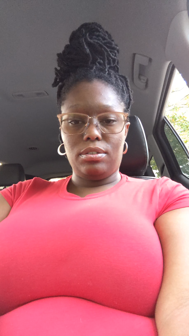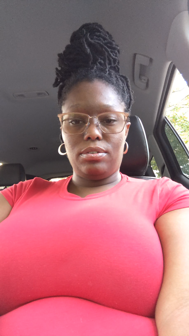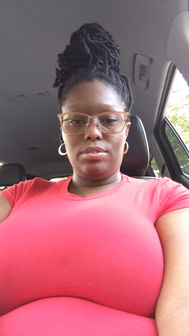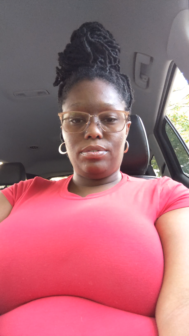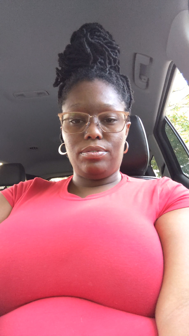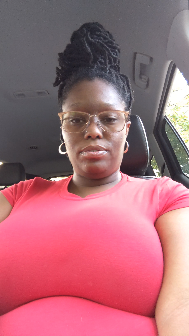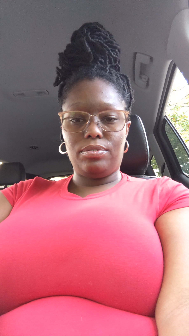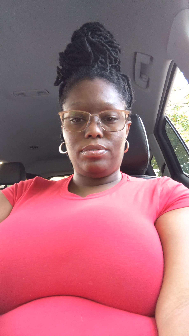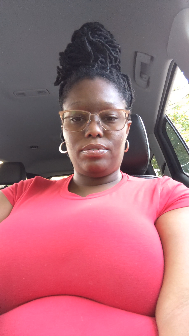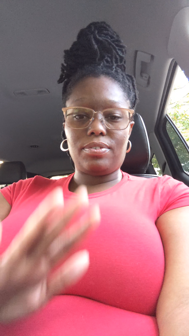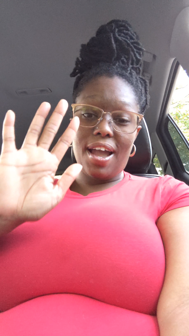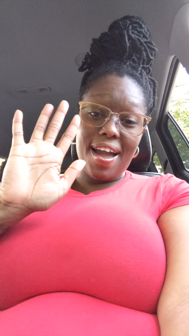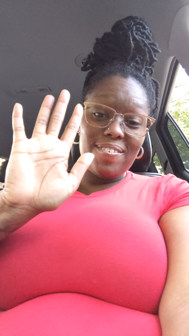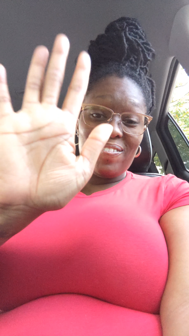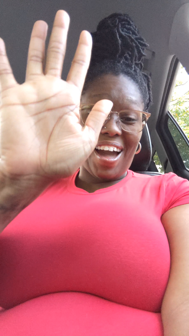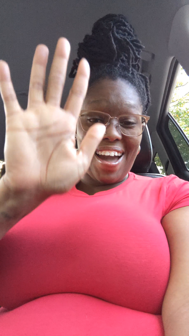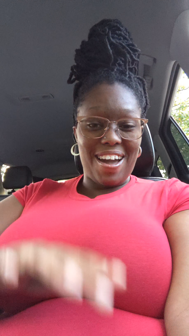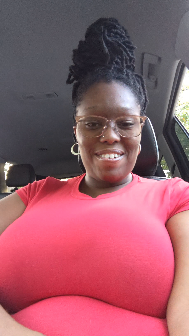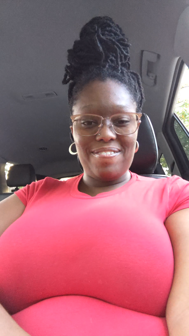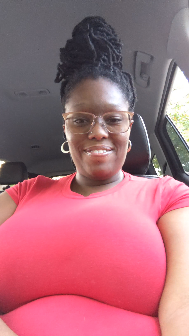give me five